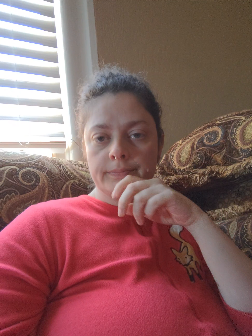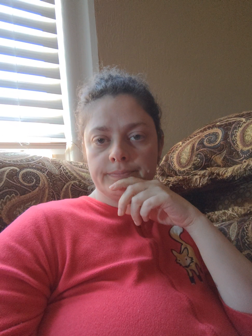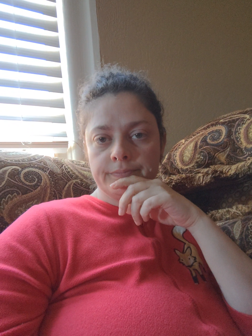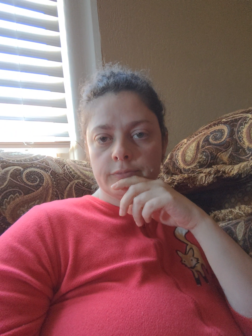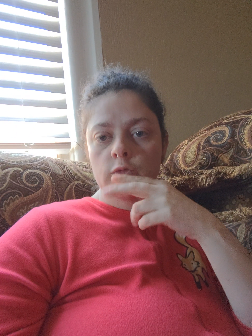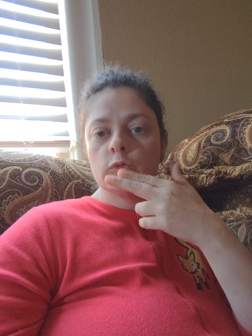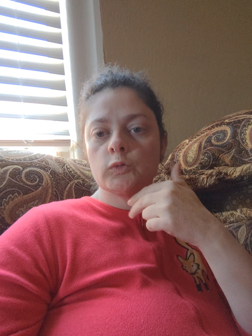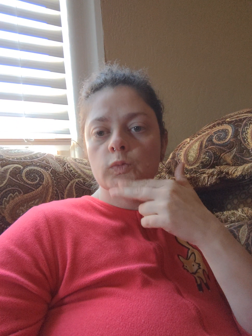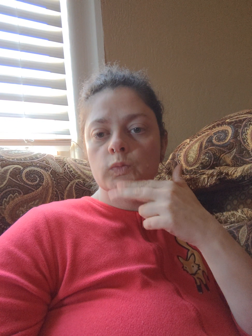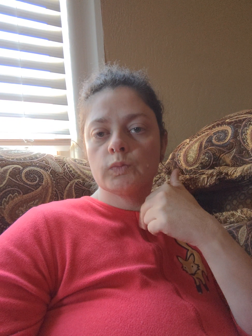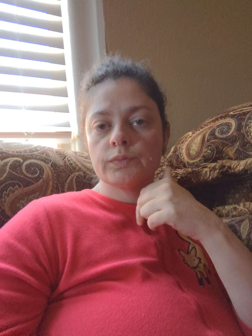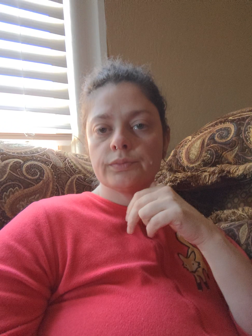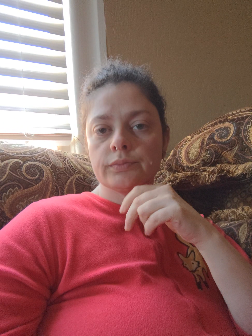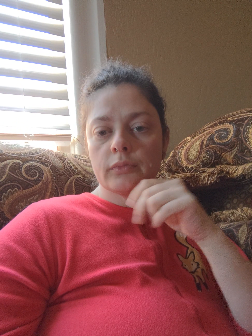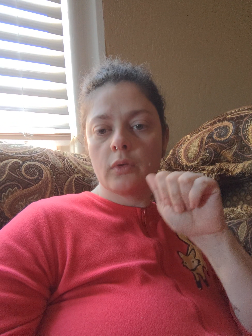cute